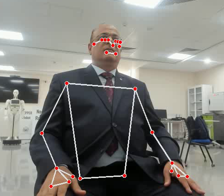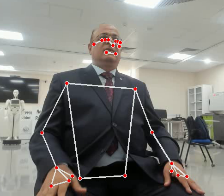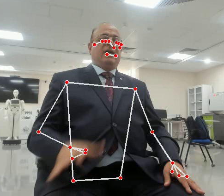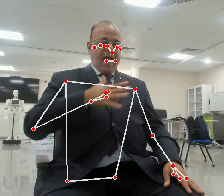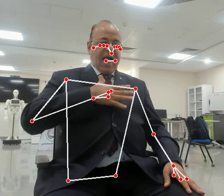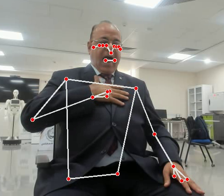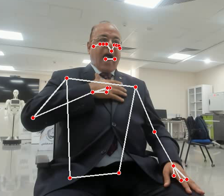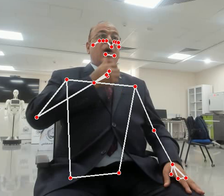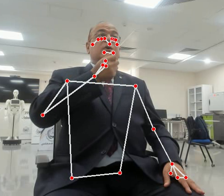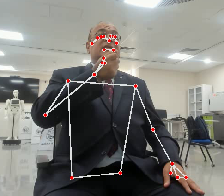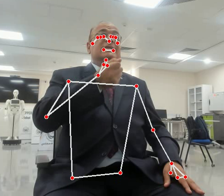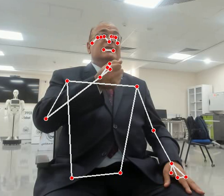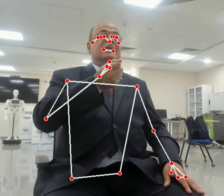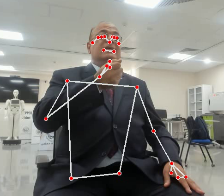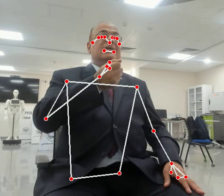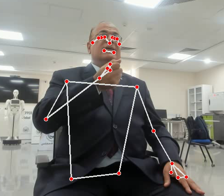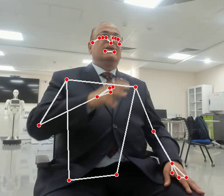3waz